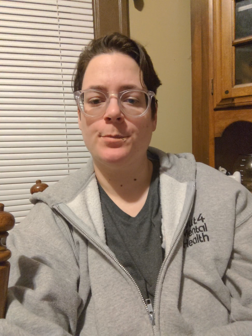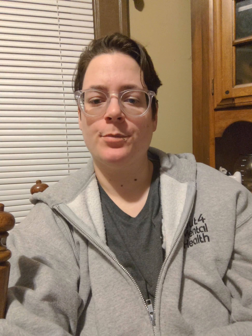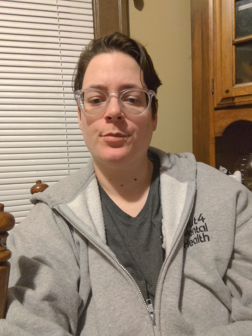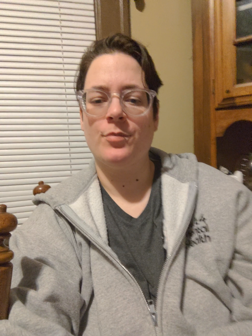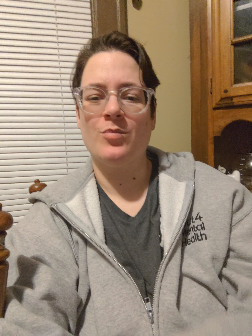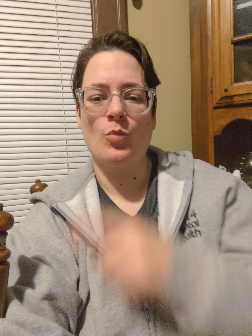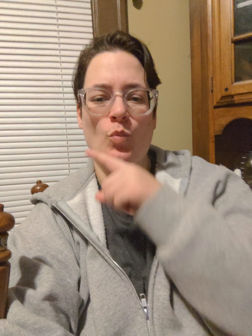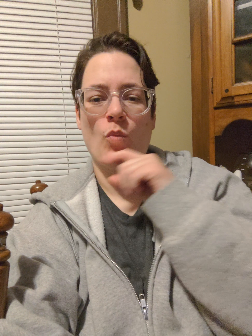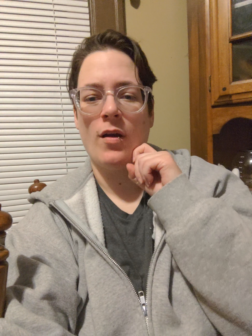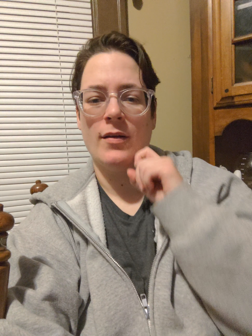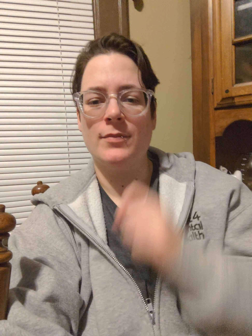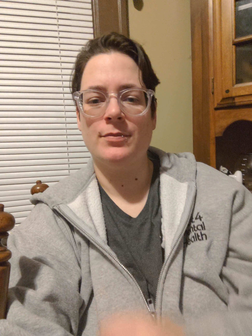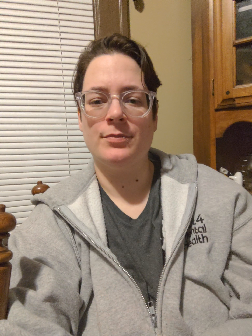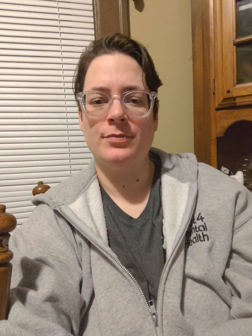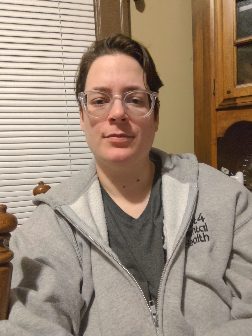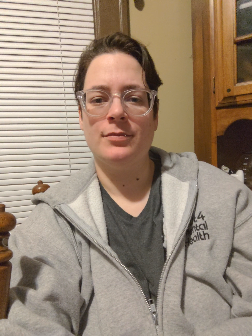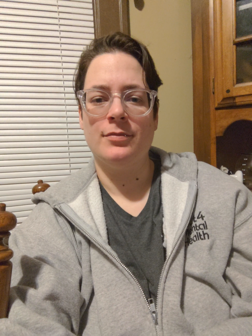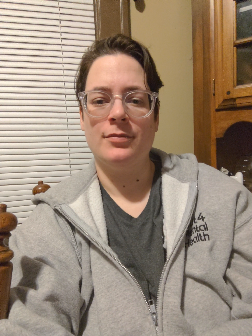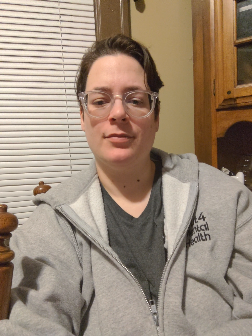dry